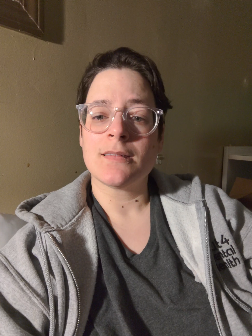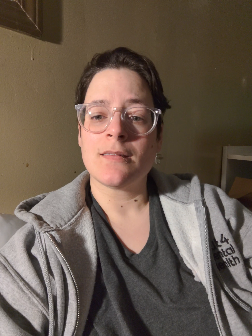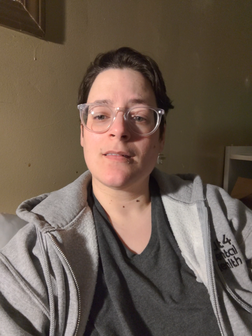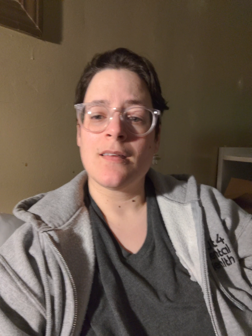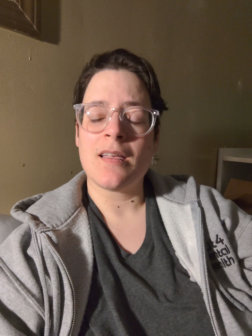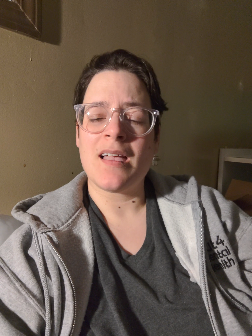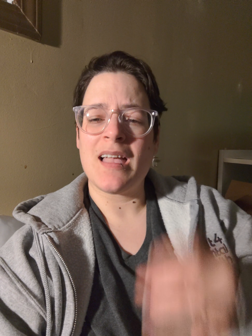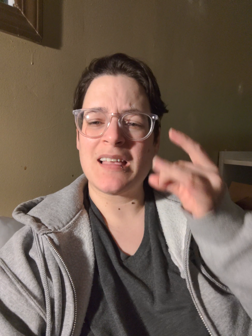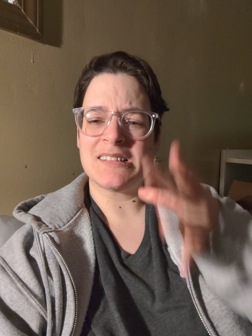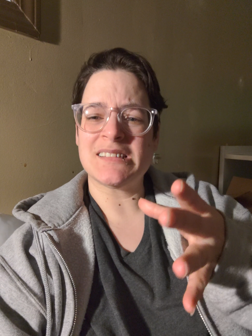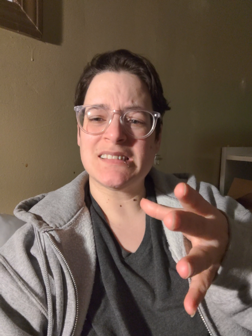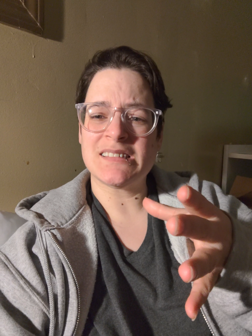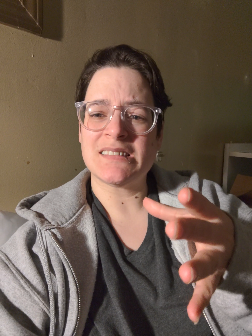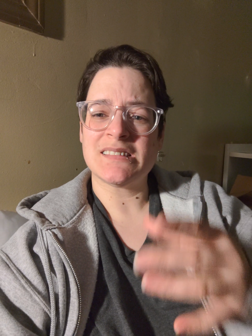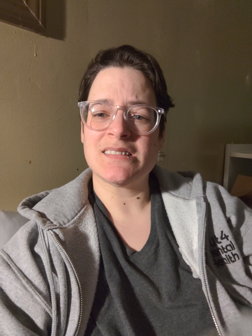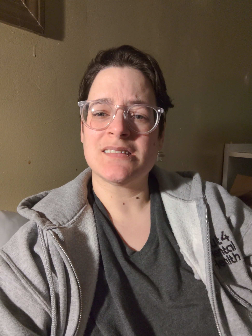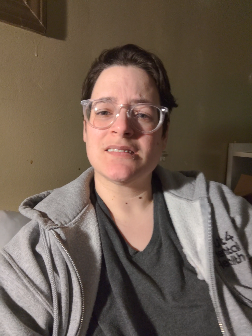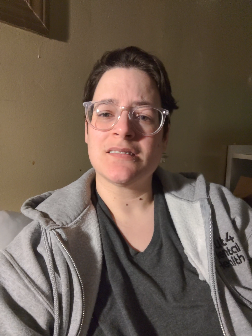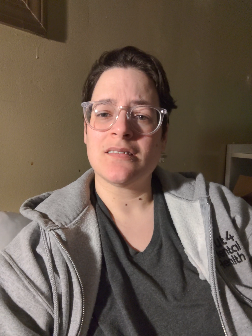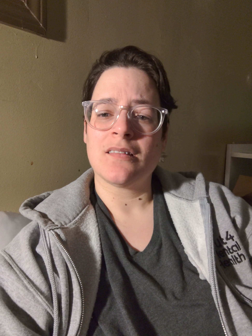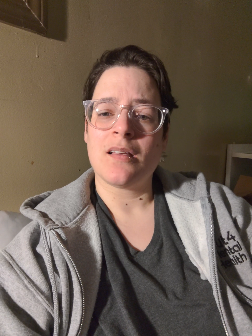hate